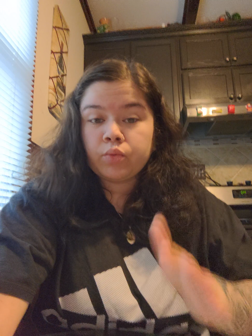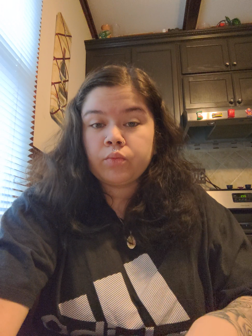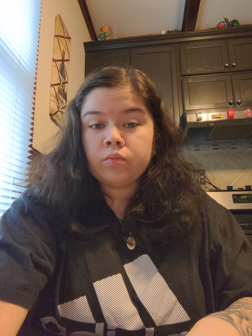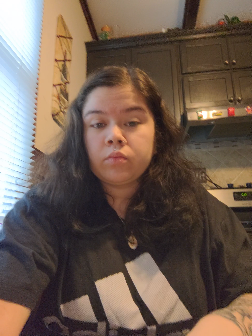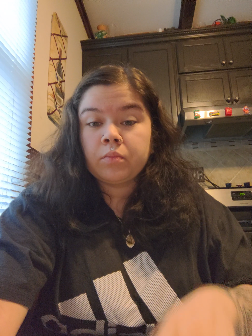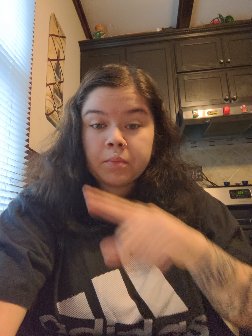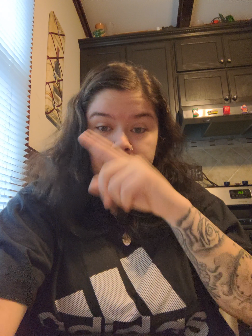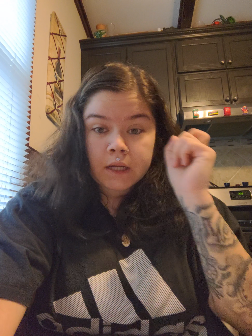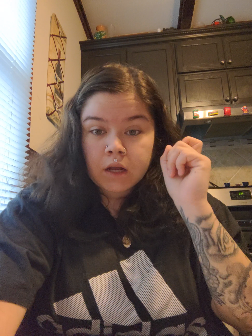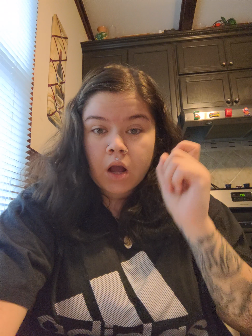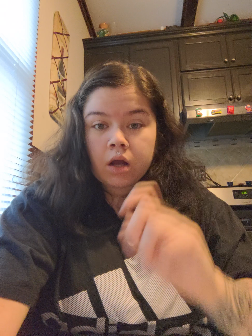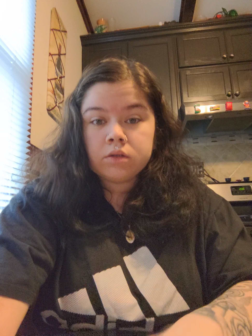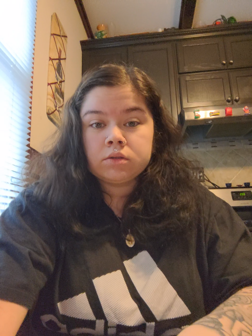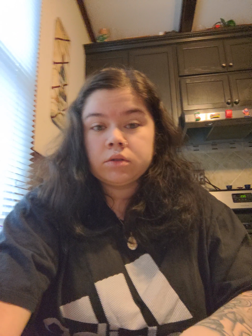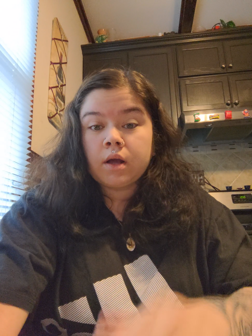because